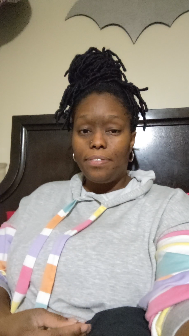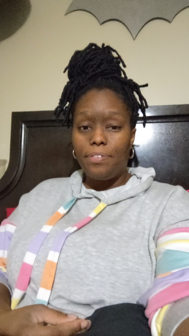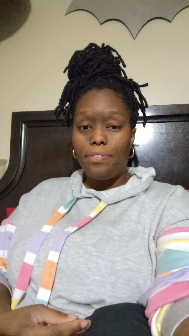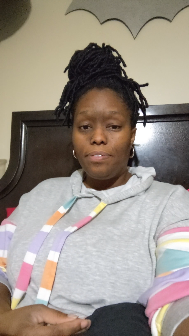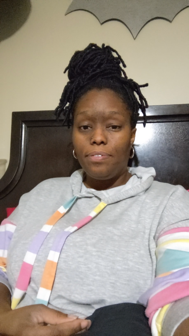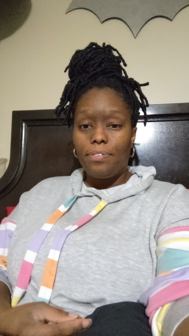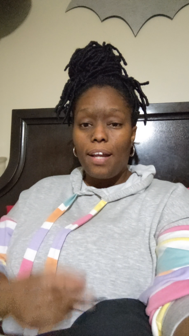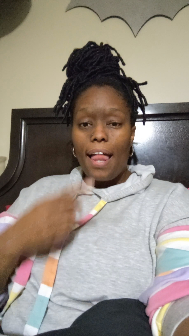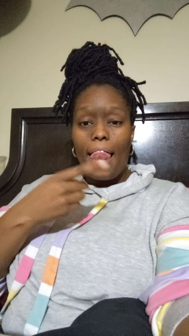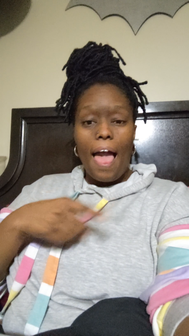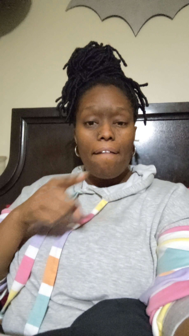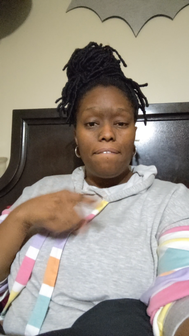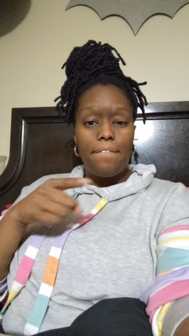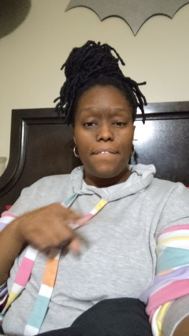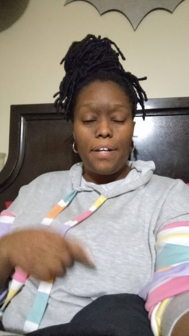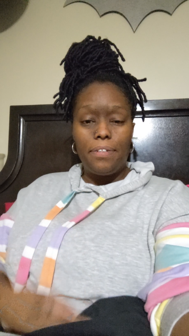knife